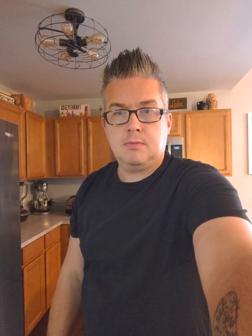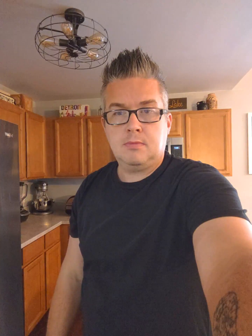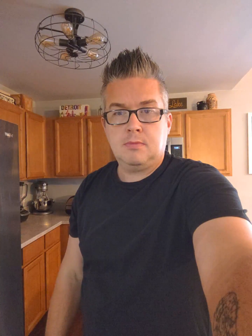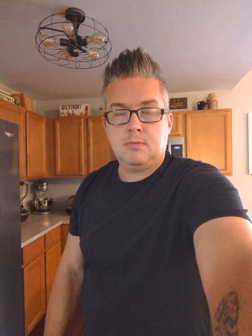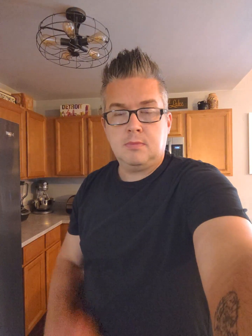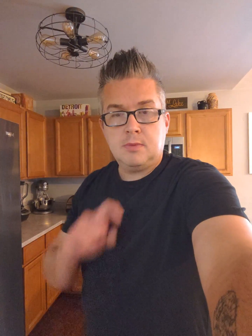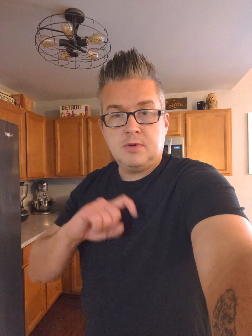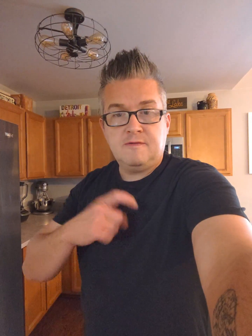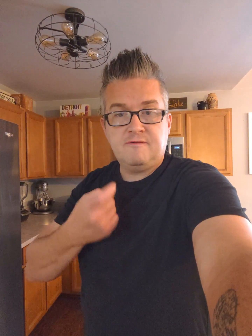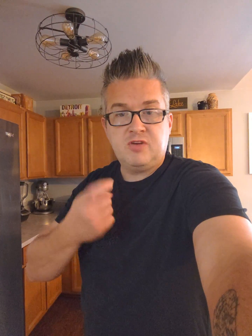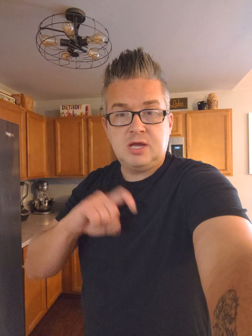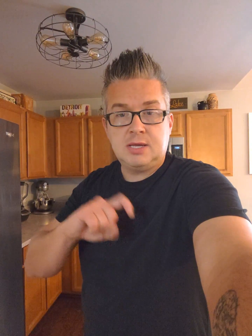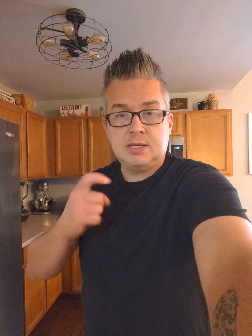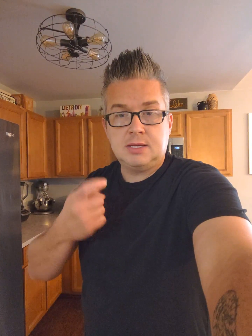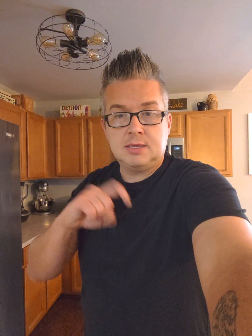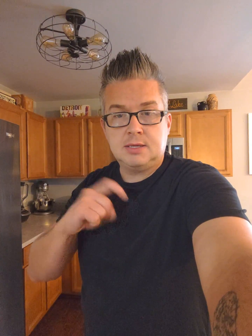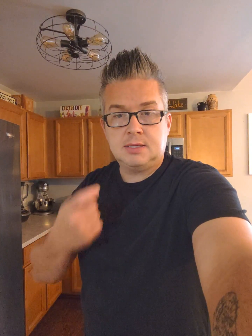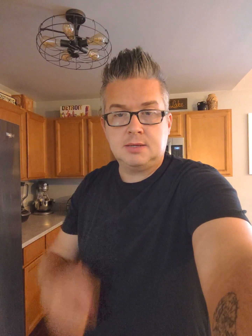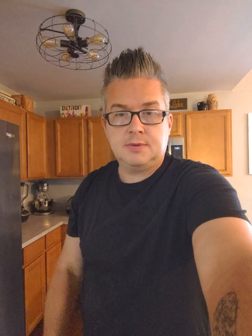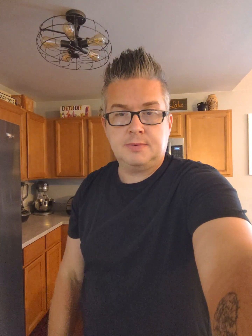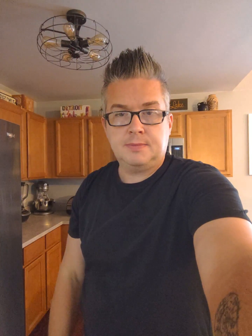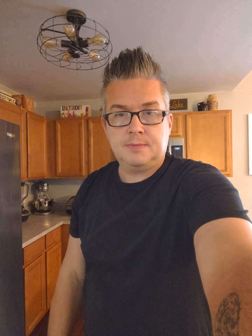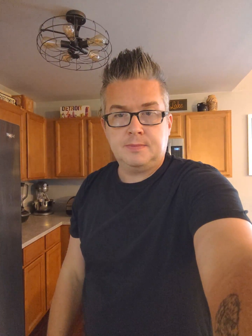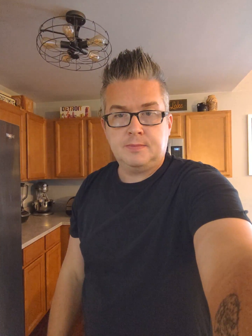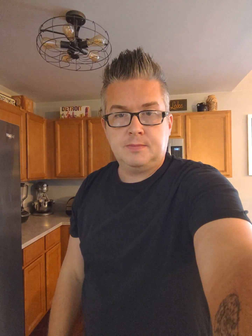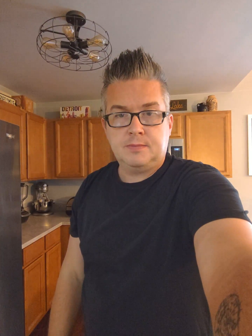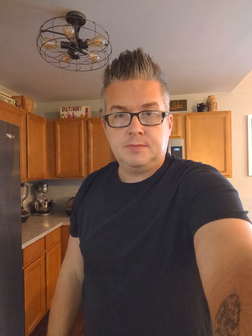friend